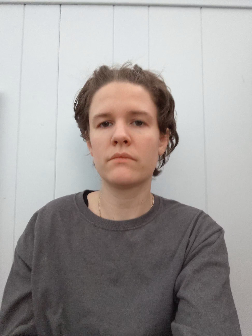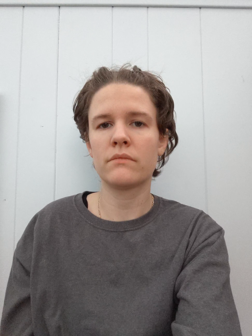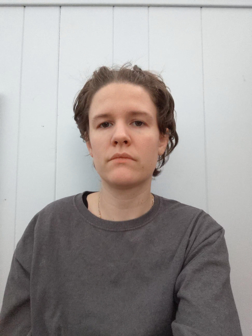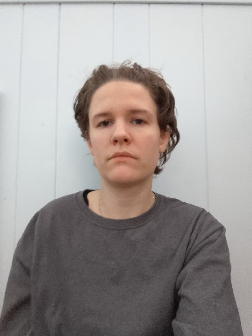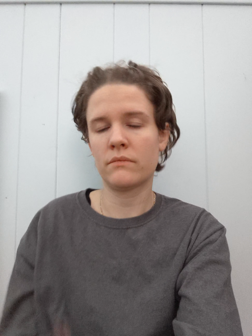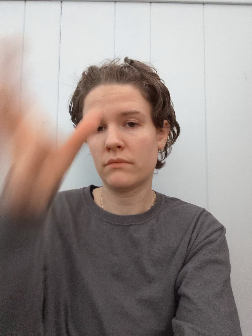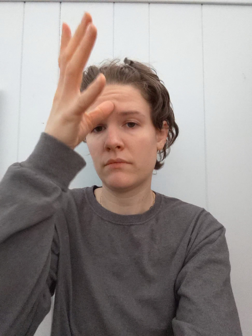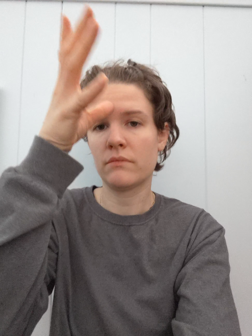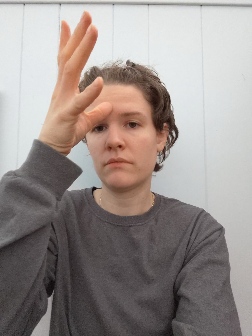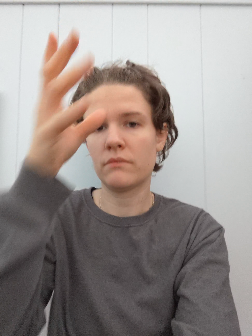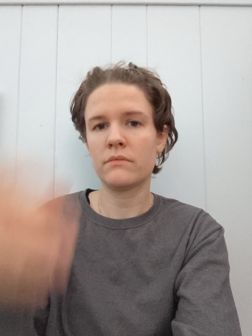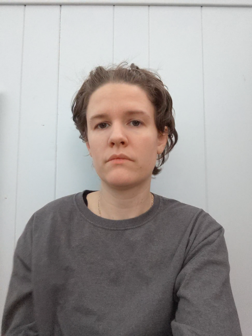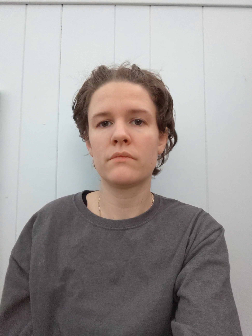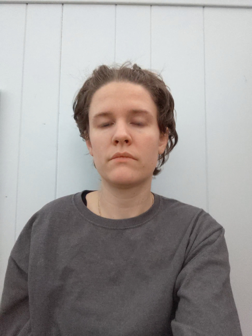dad